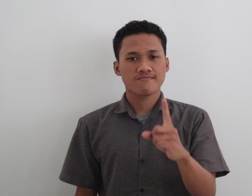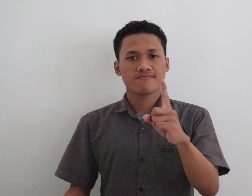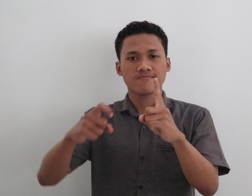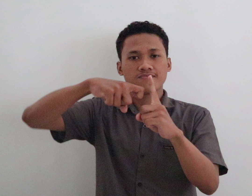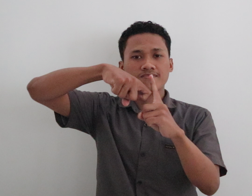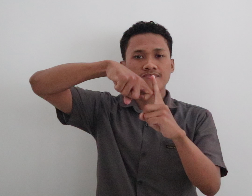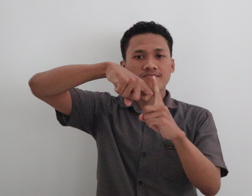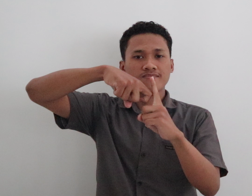K